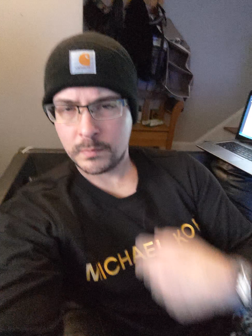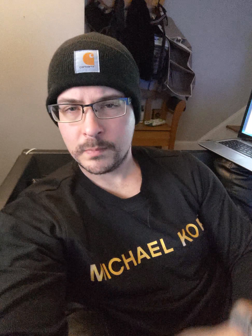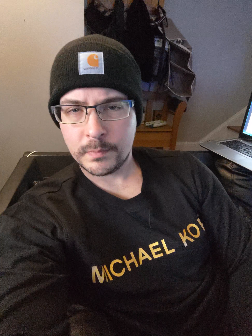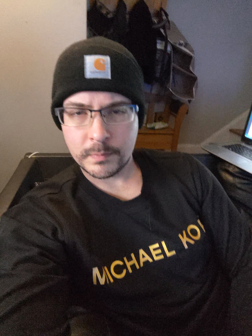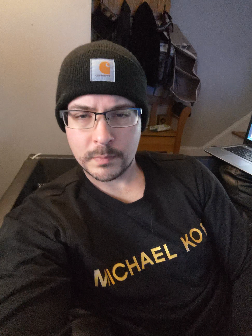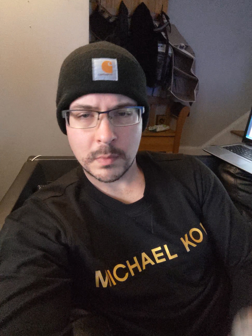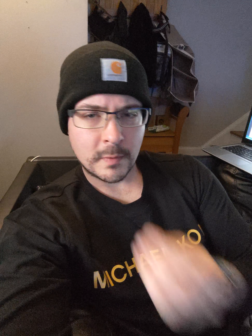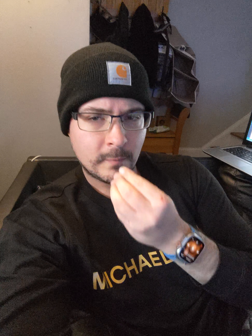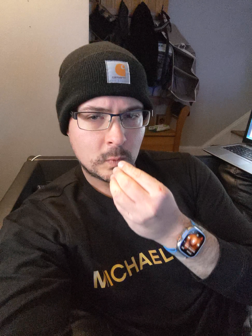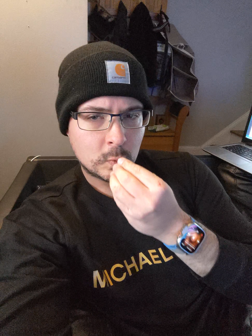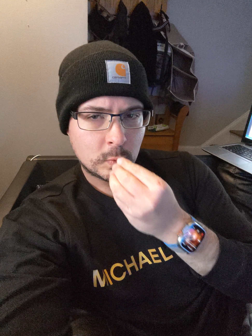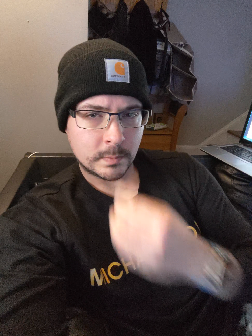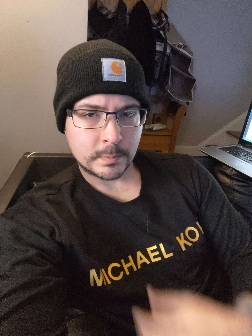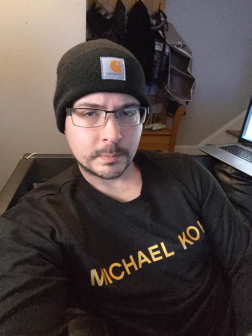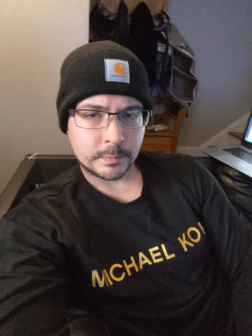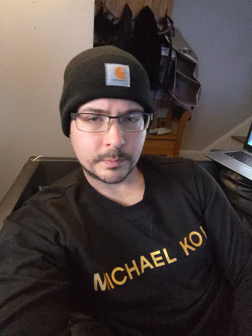food